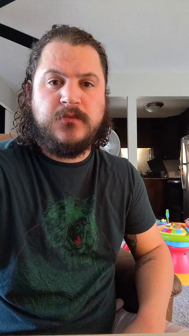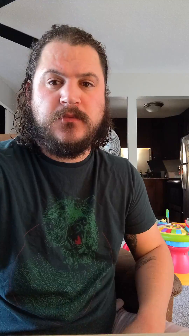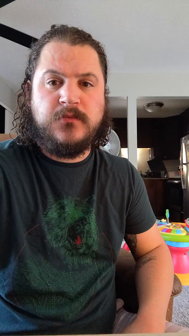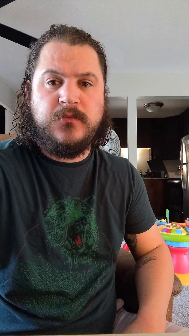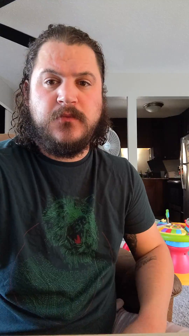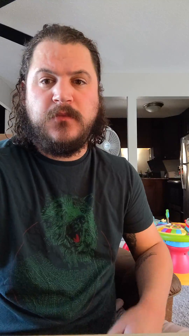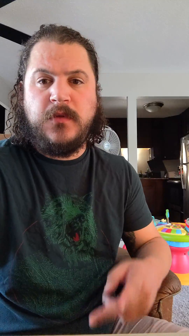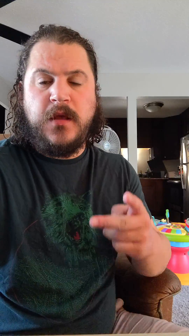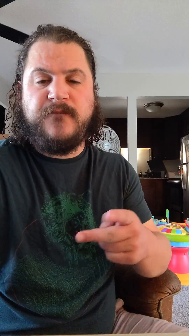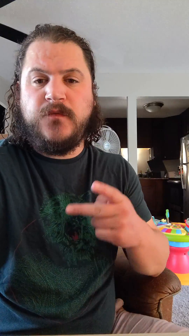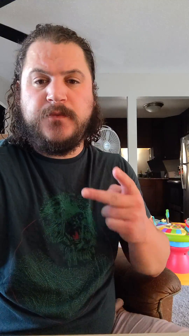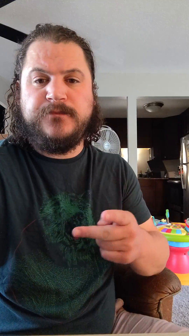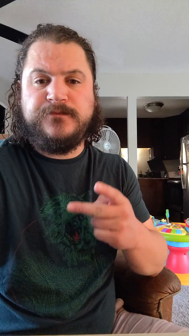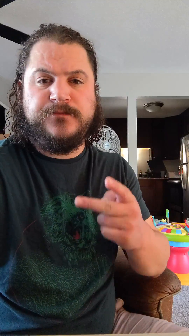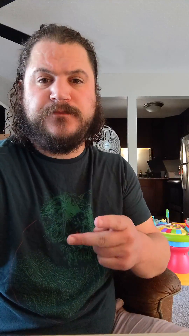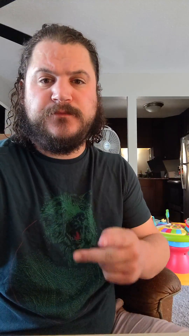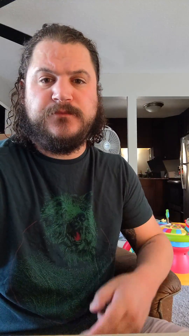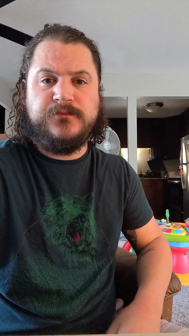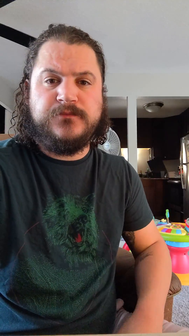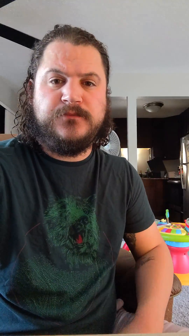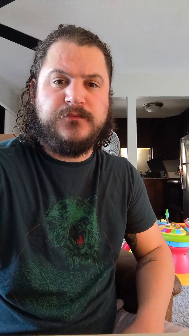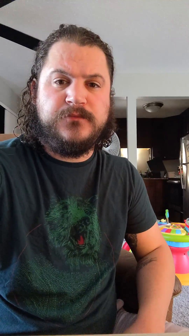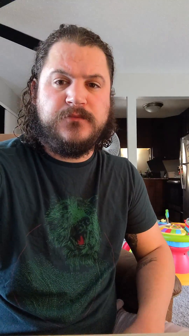careful